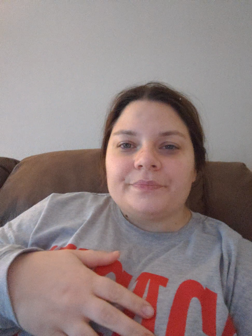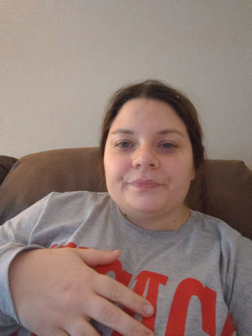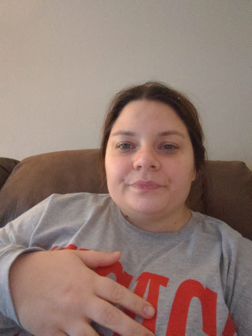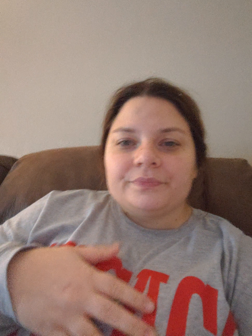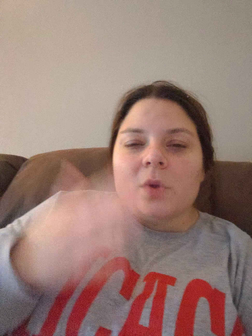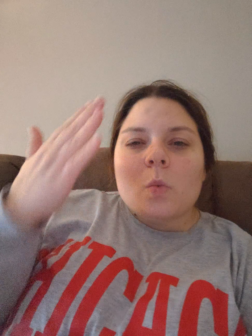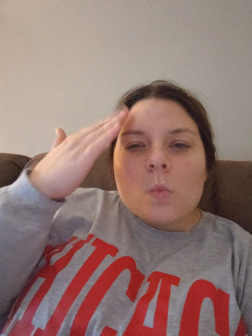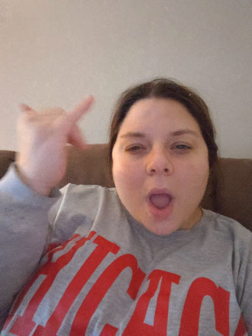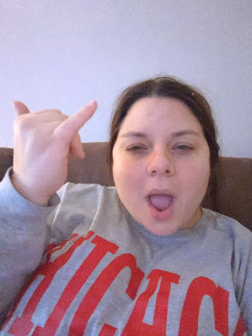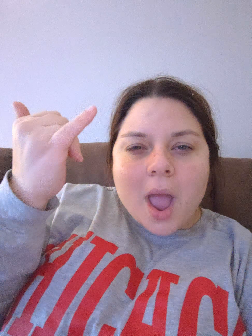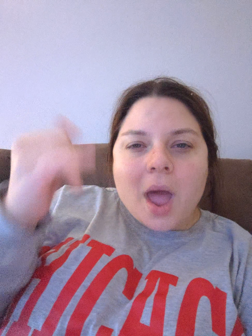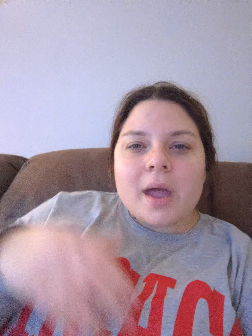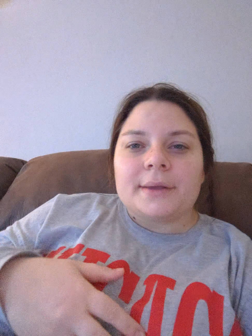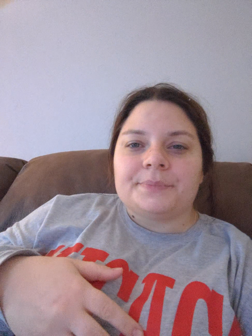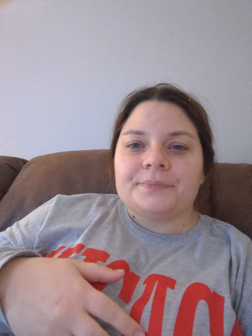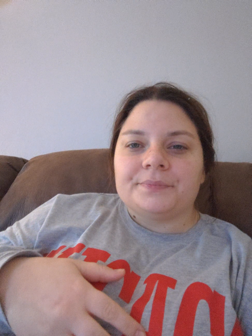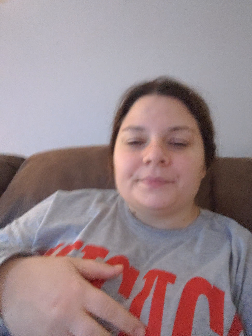why